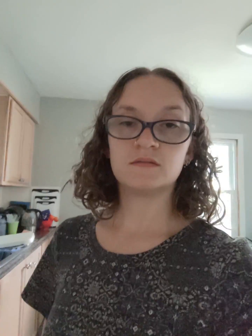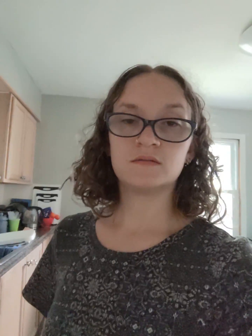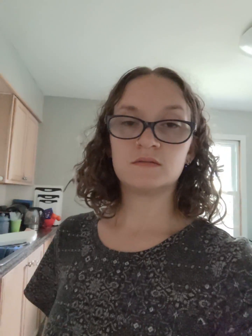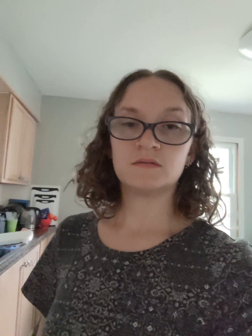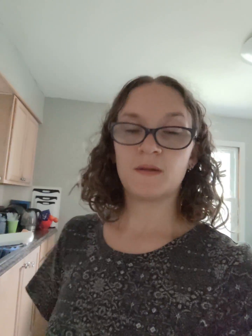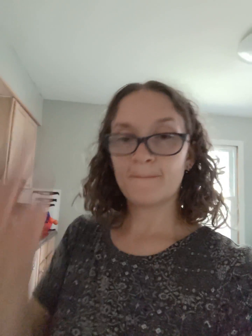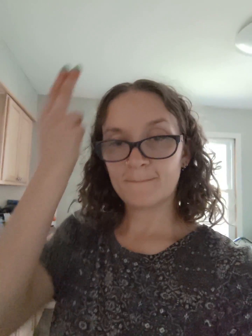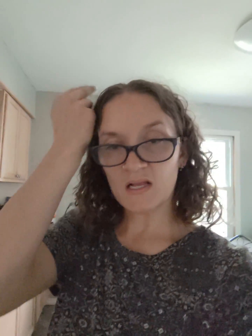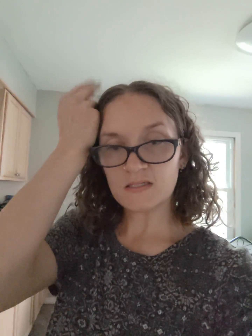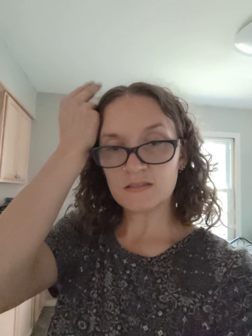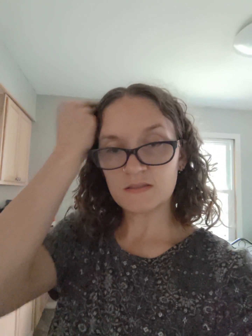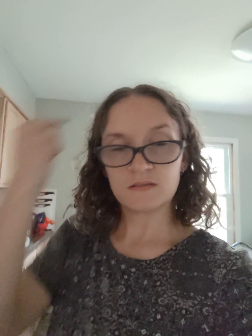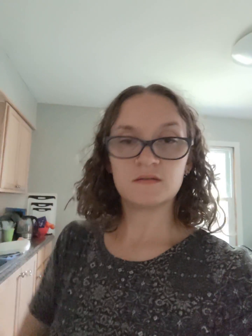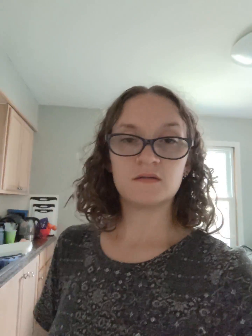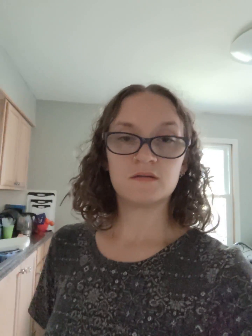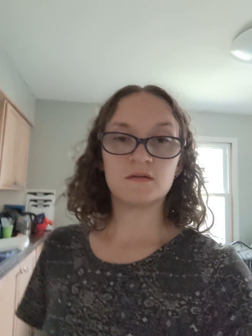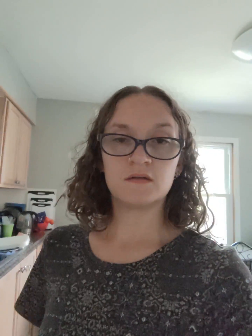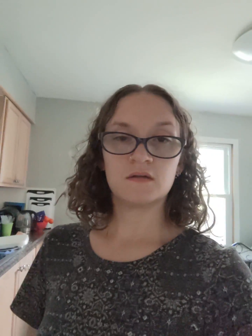bunny